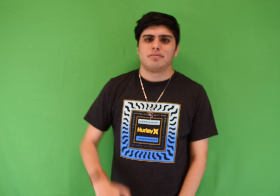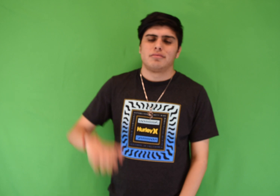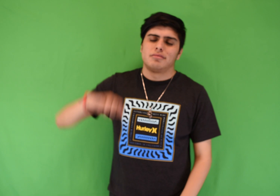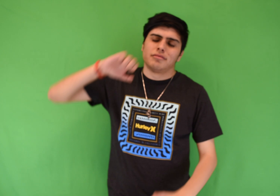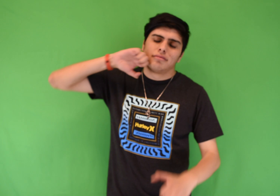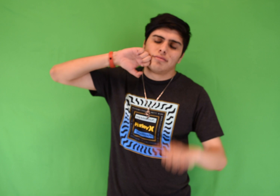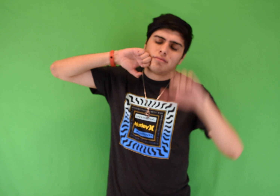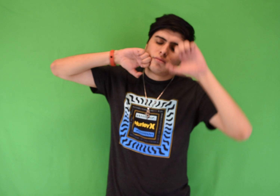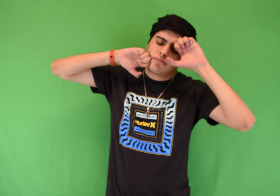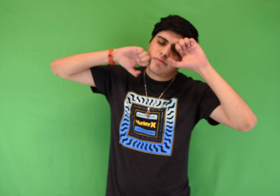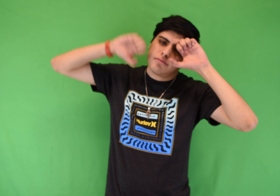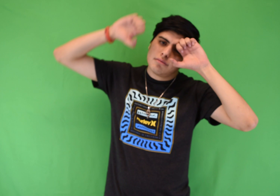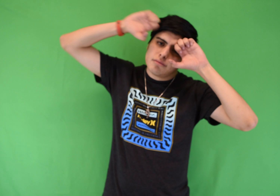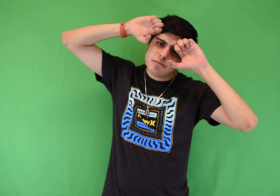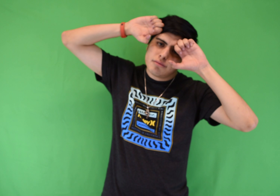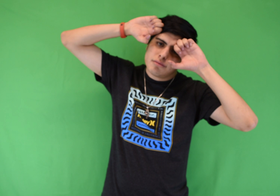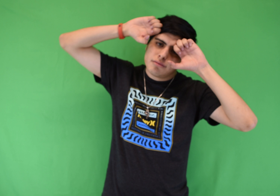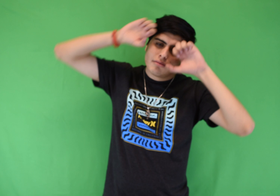temperatura